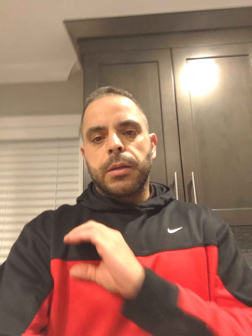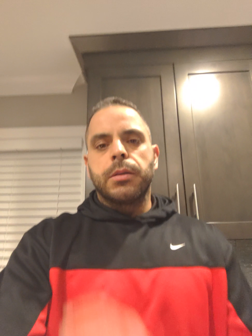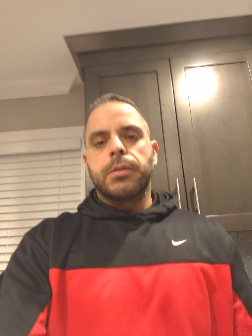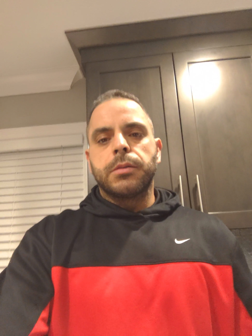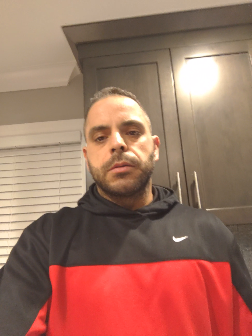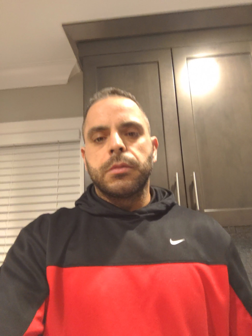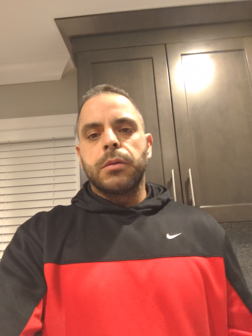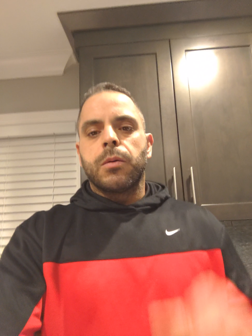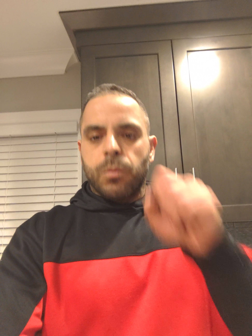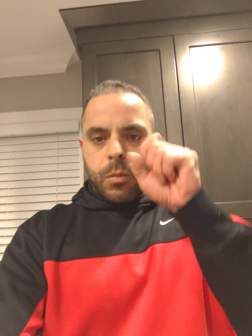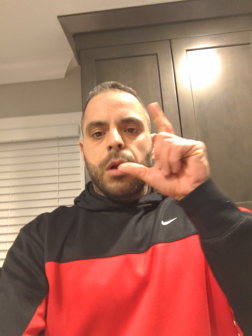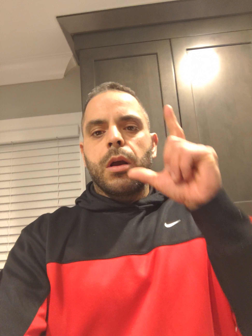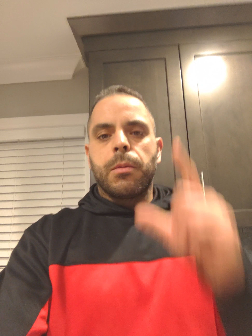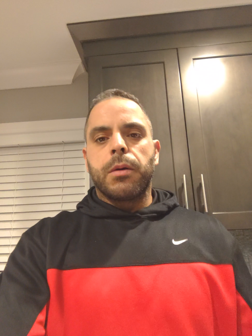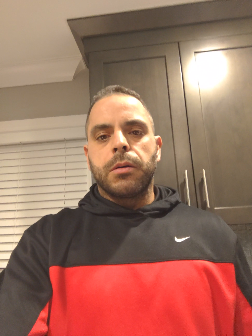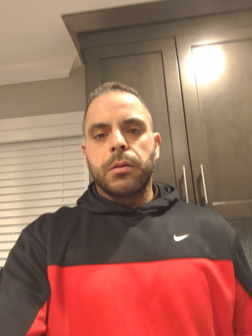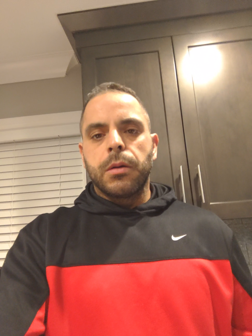awake